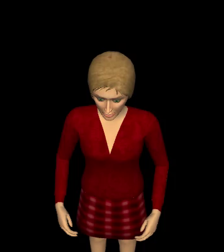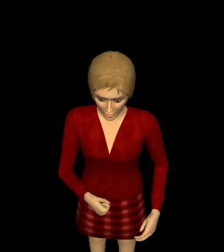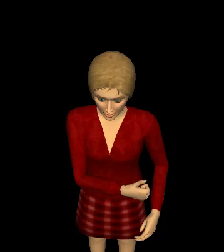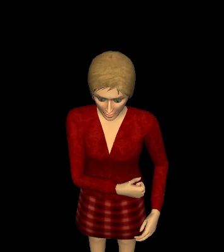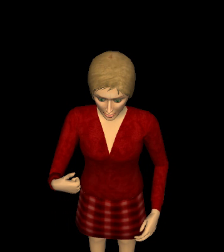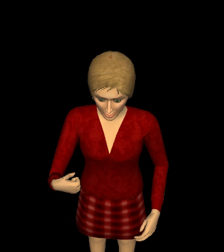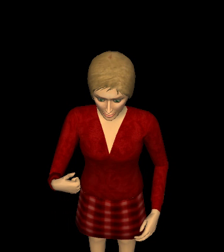وحيد